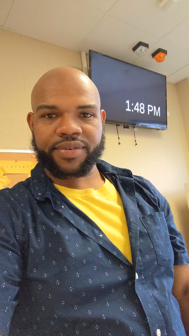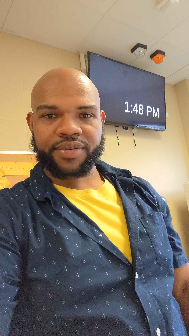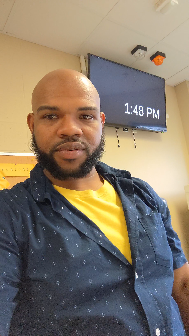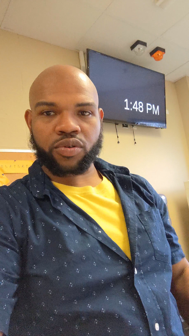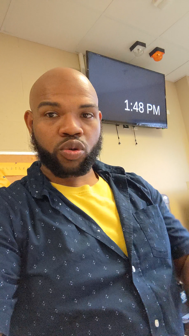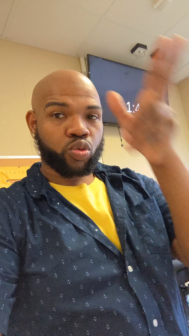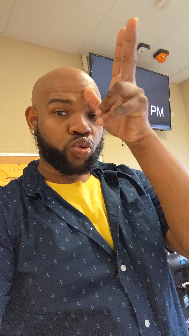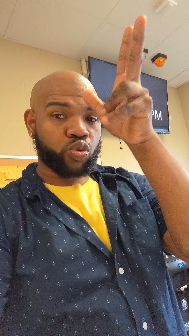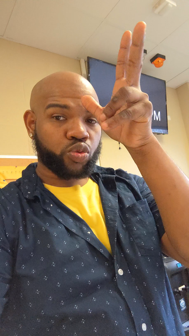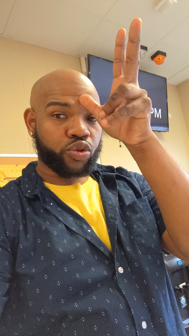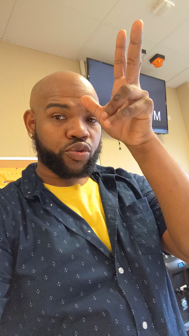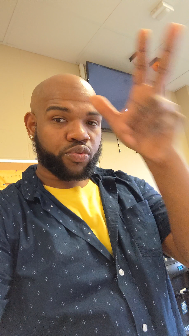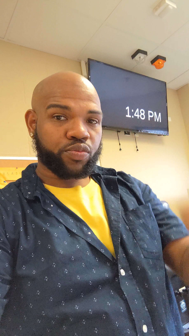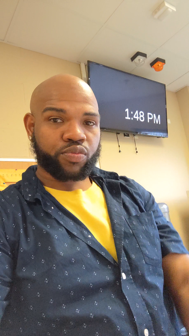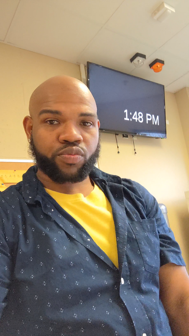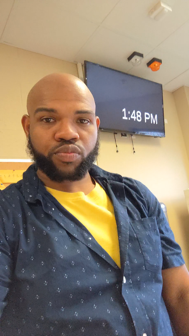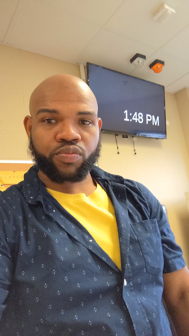rooster